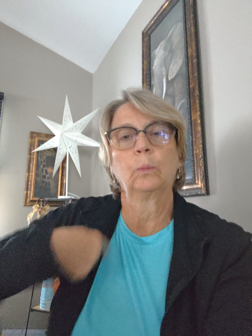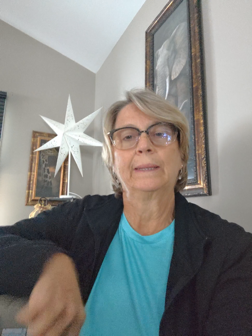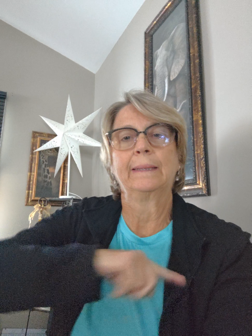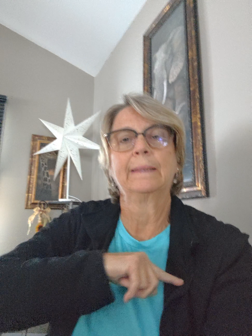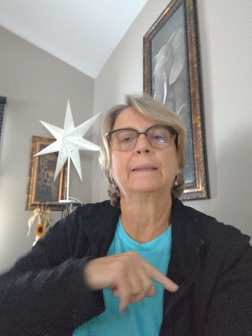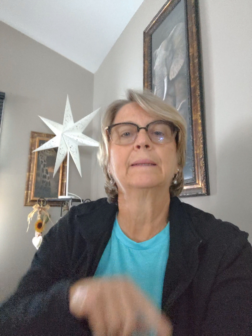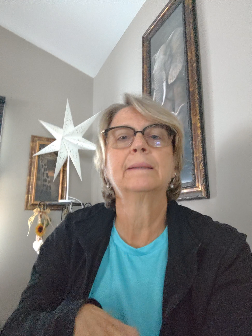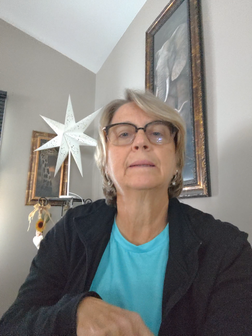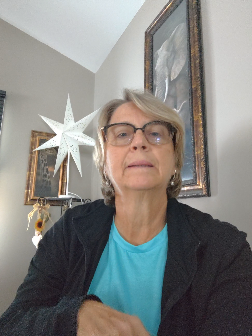we